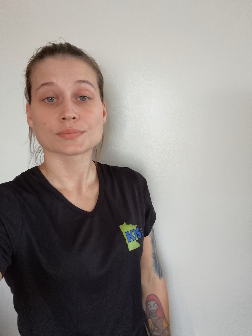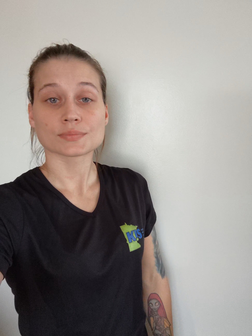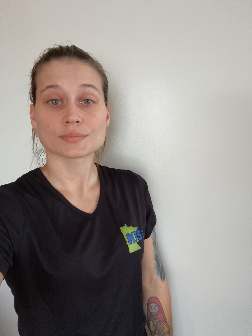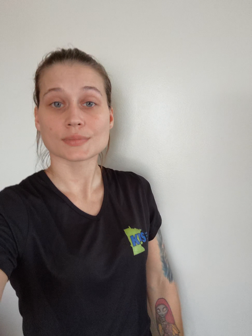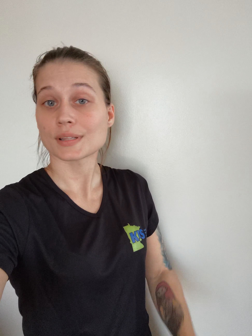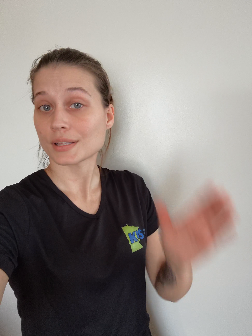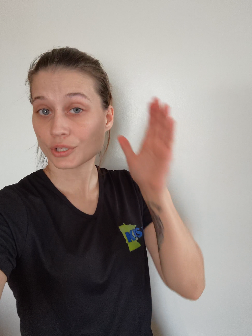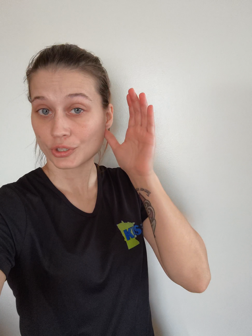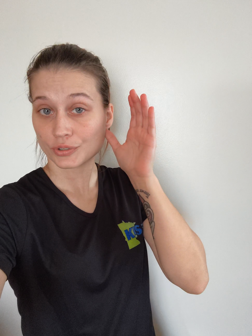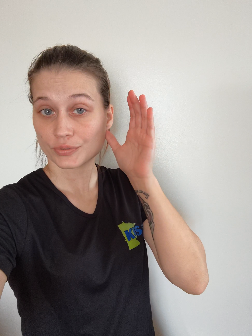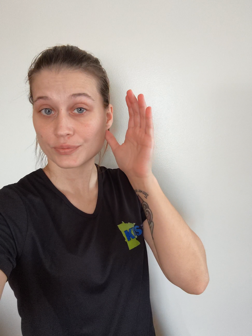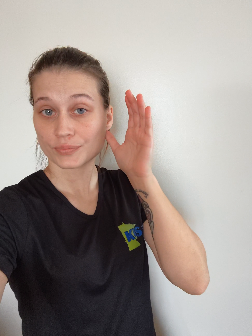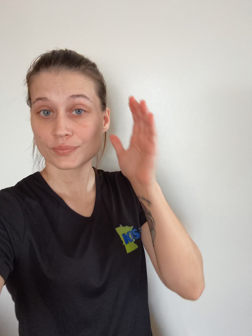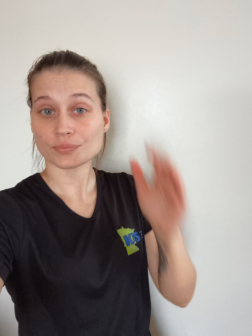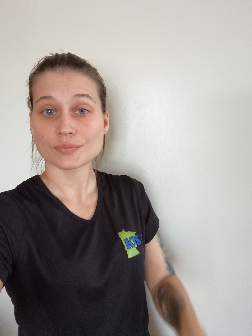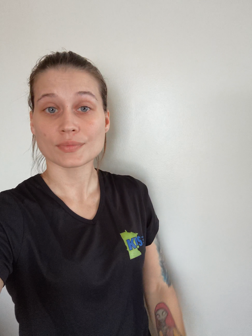hear